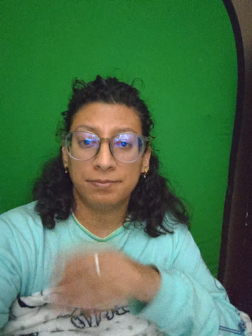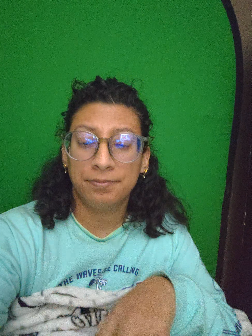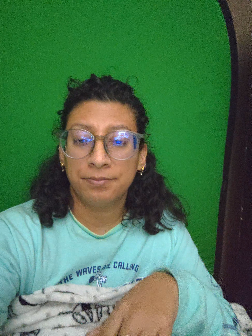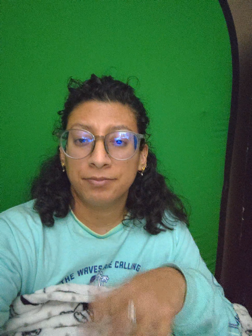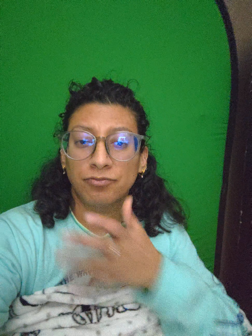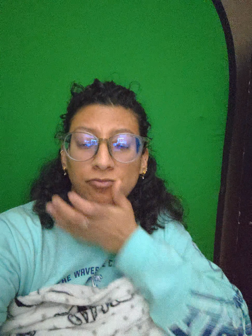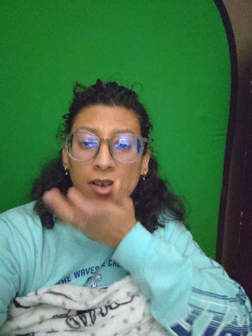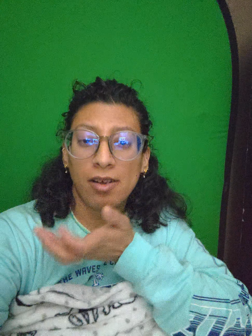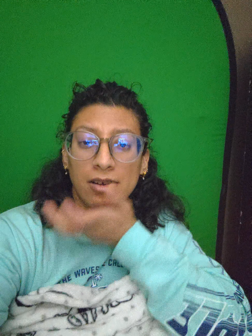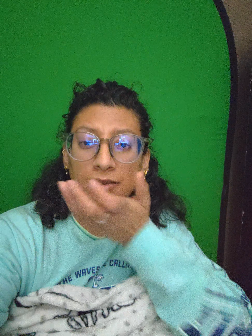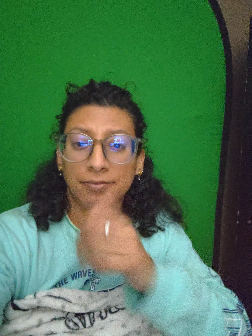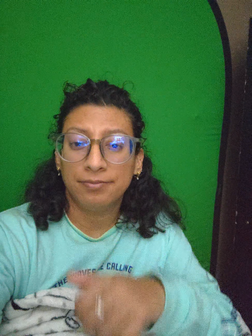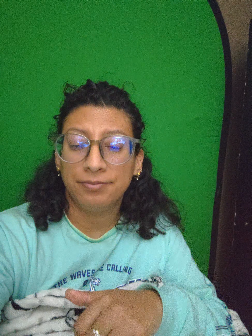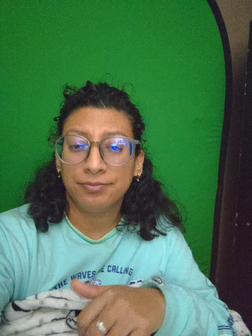grass